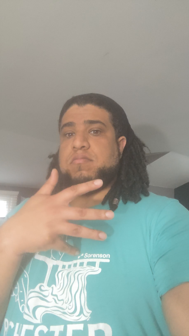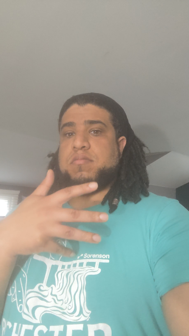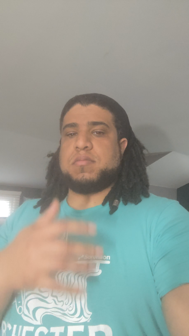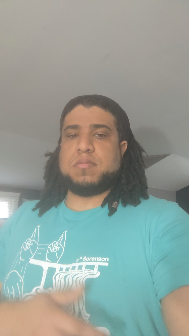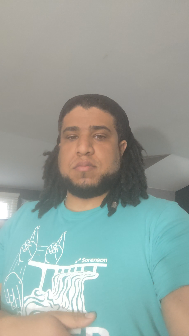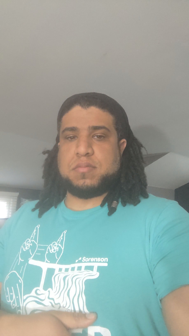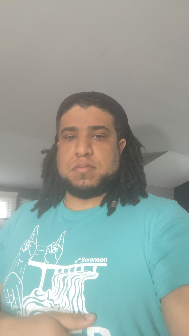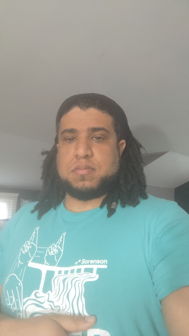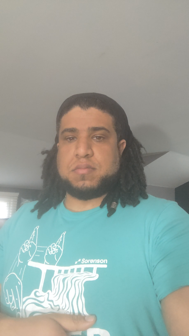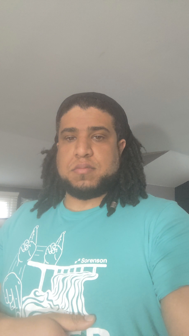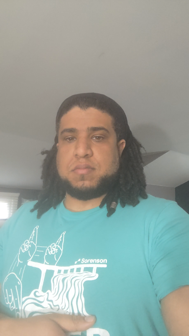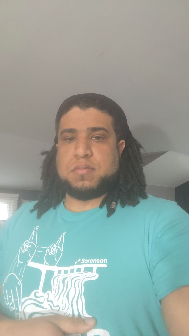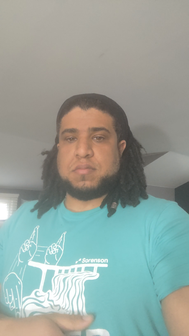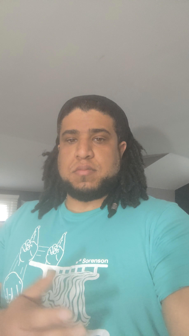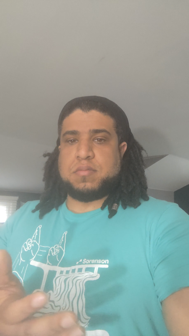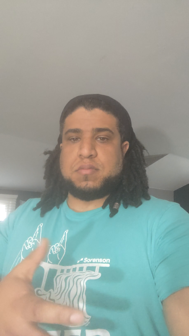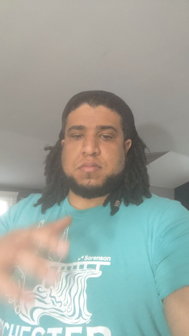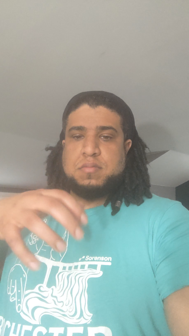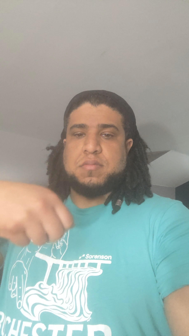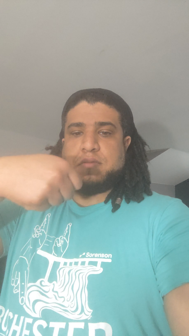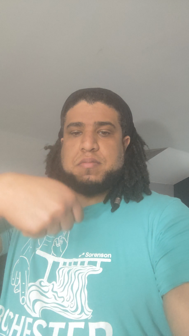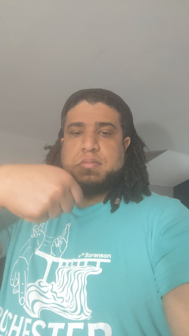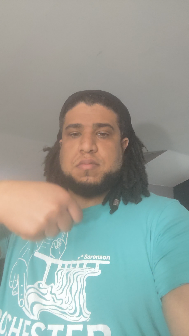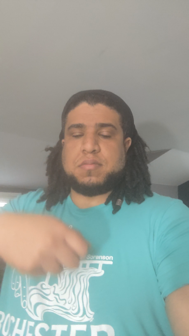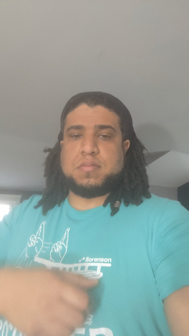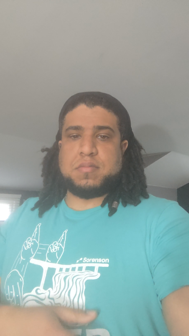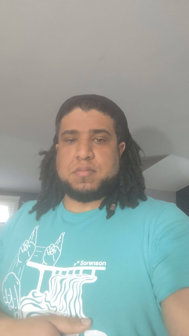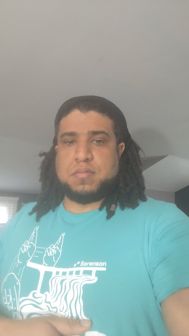bucket